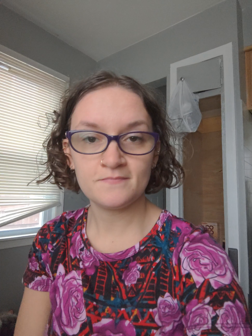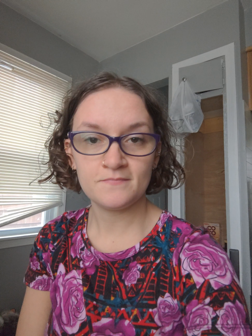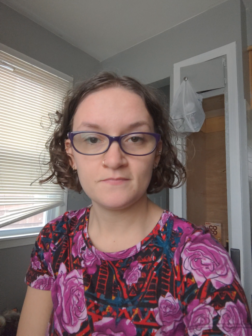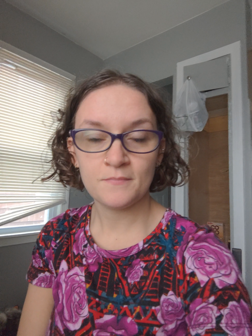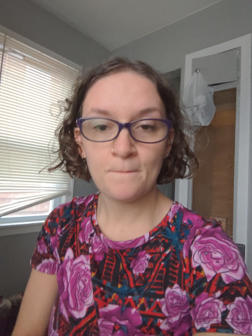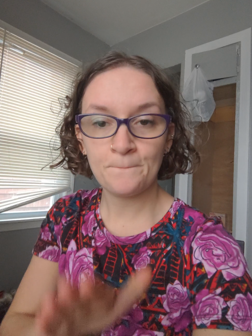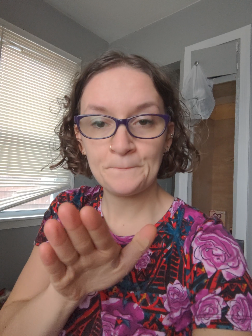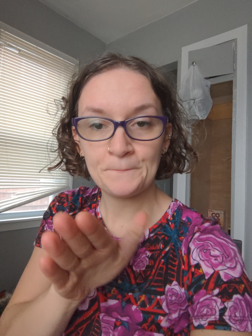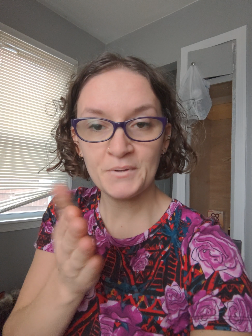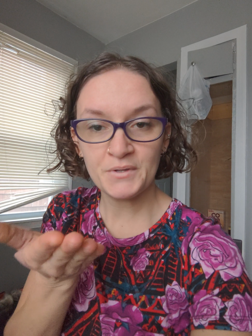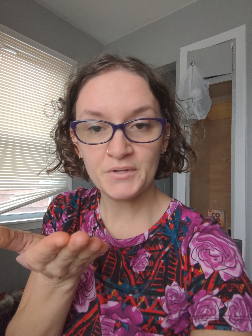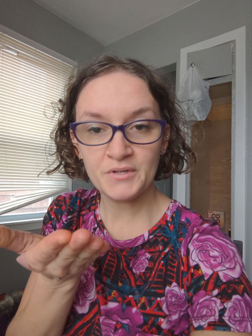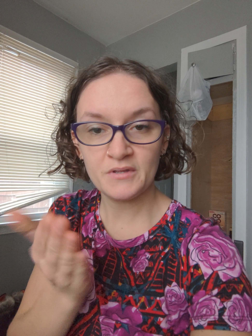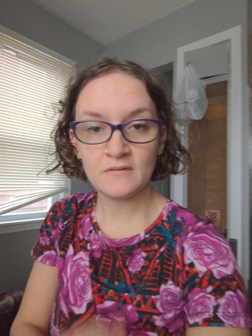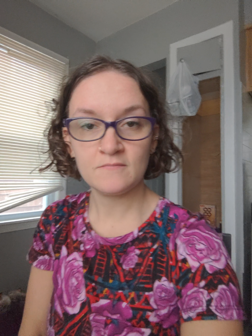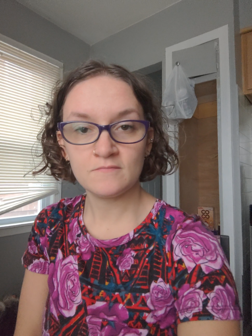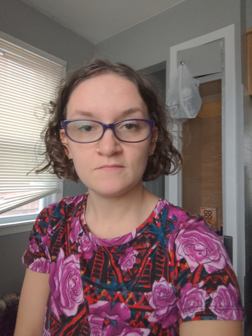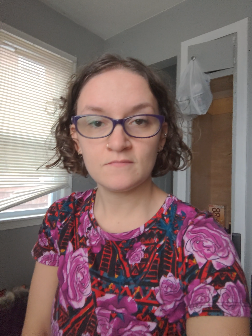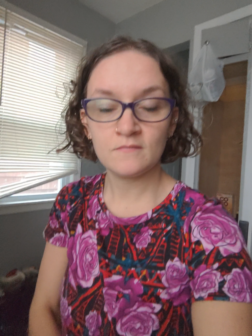book